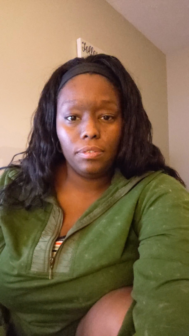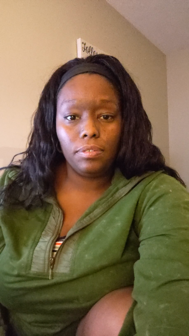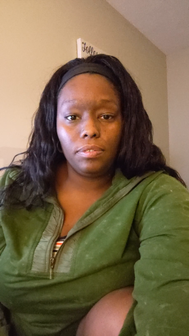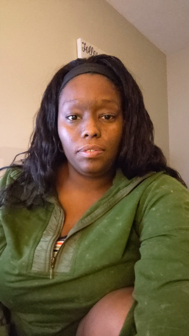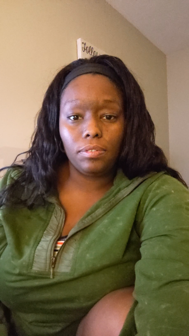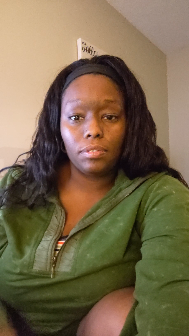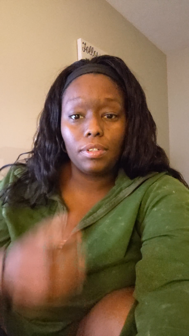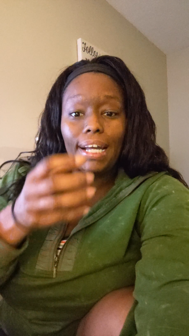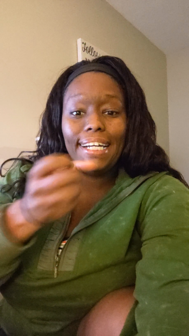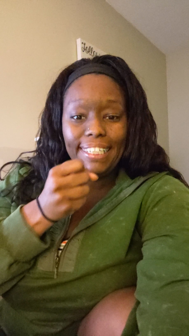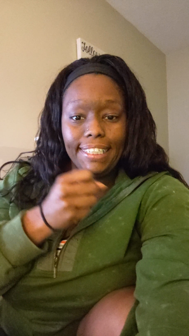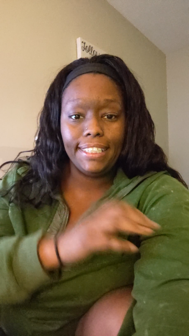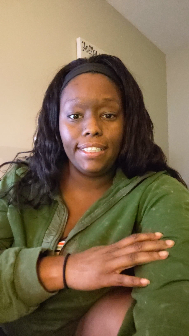get